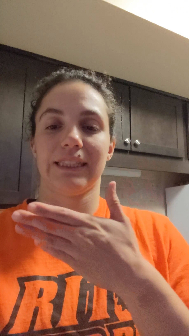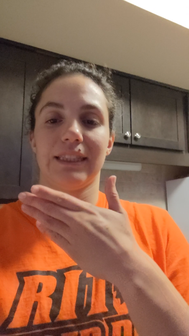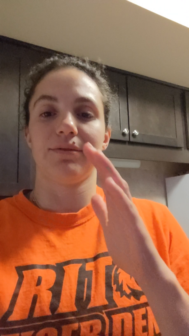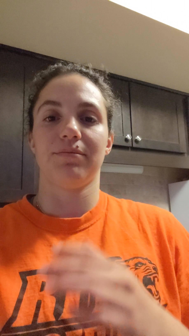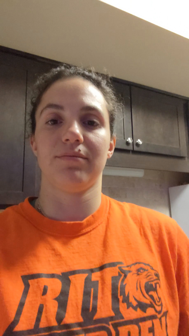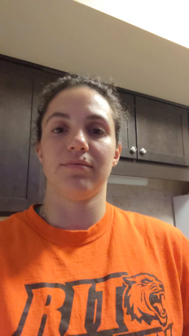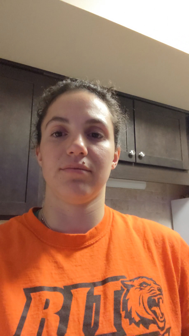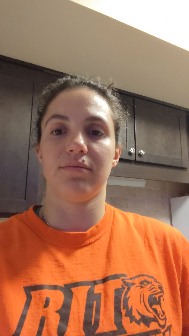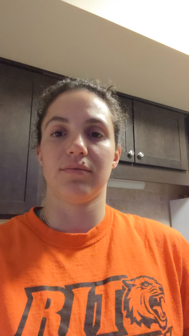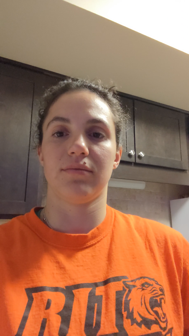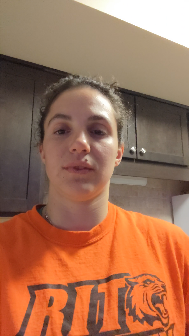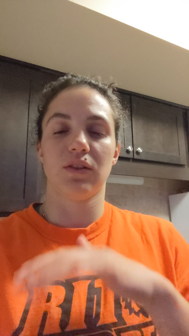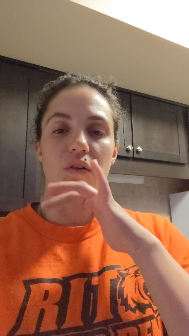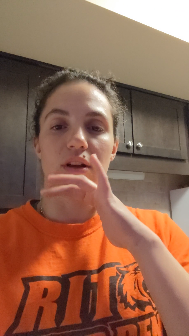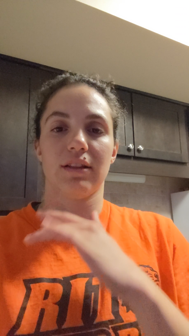naughty